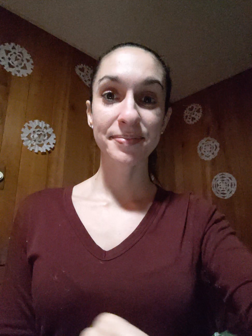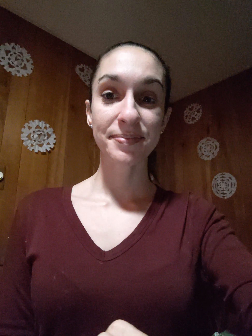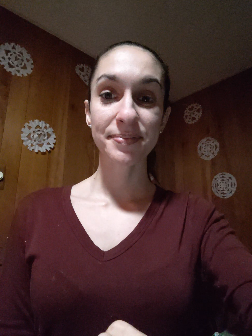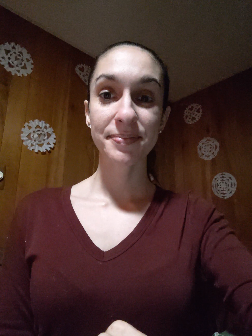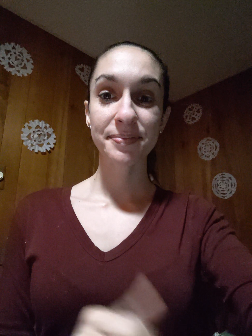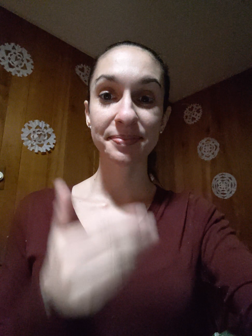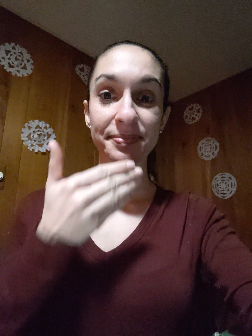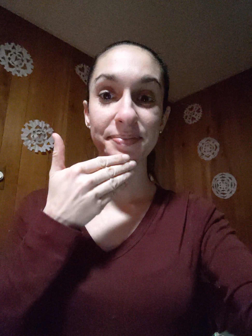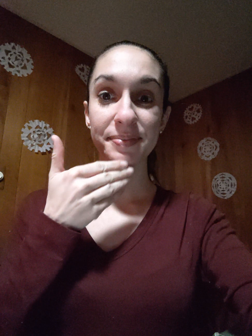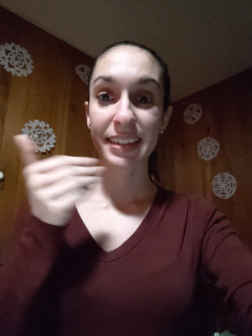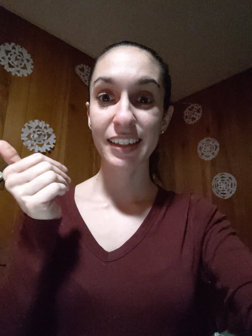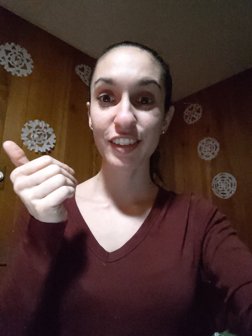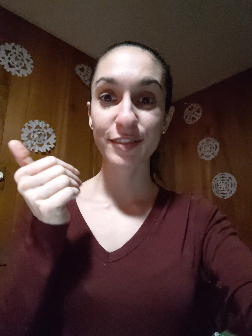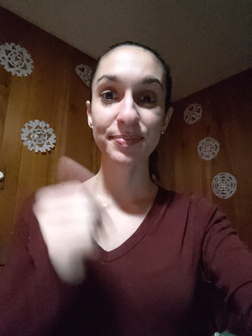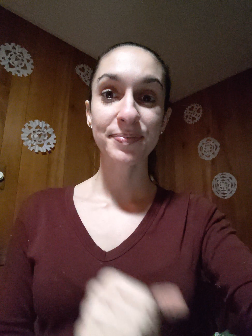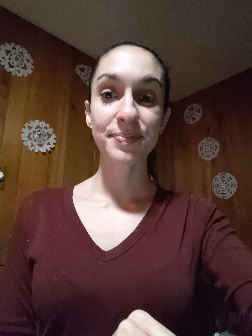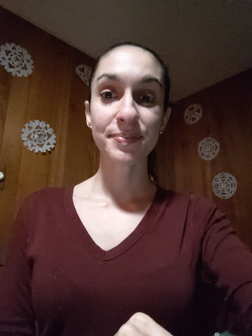better